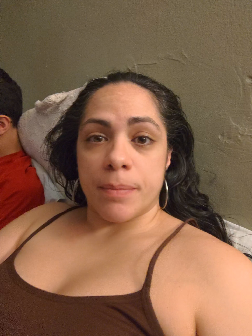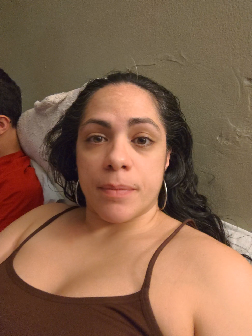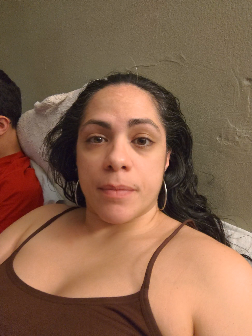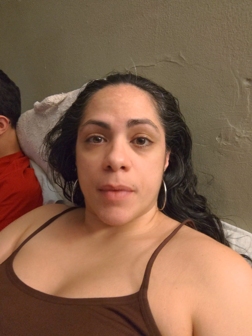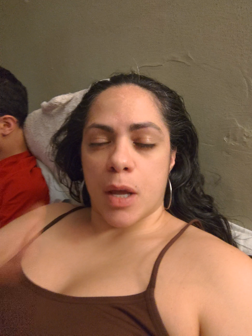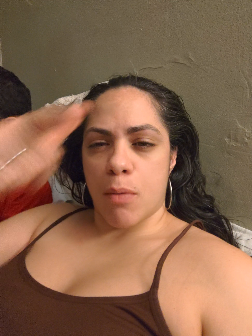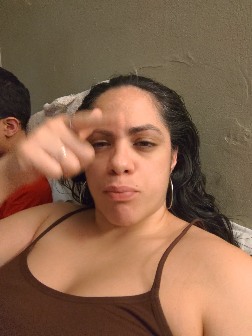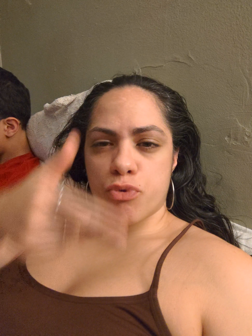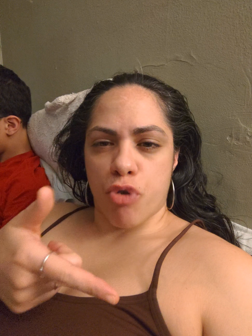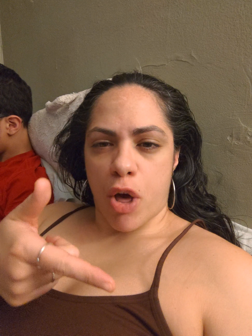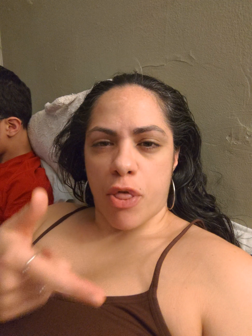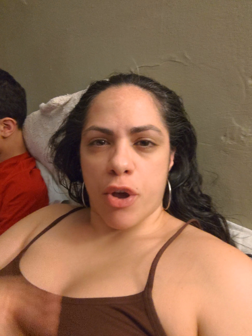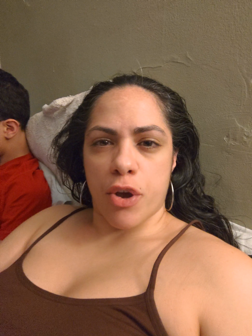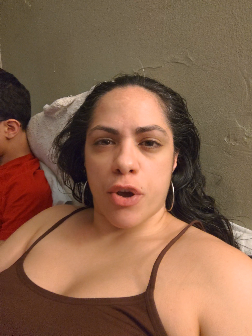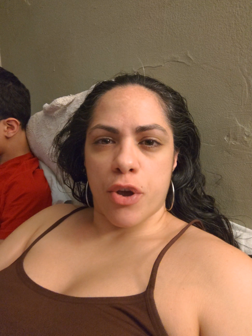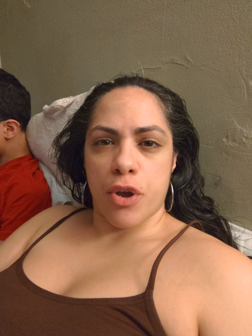brother